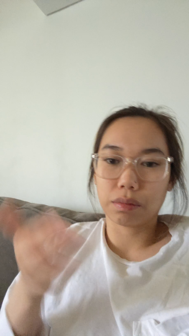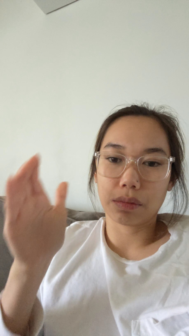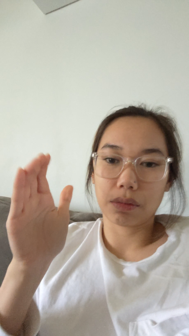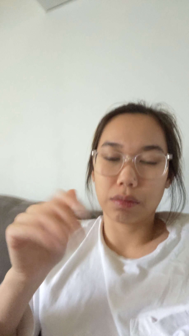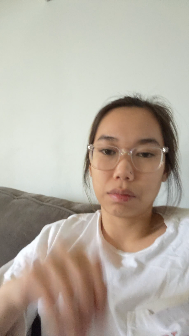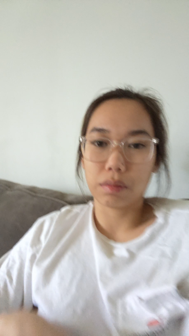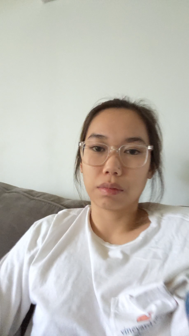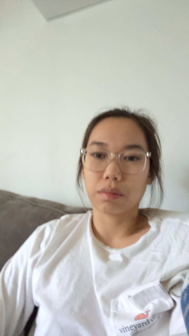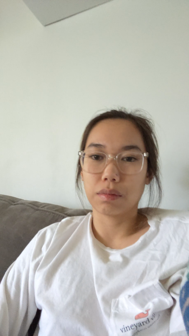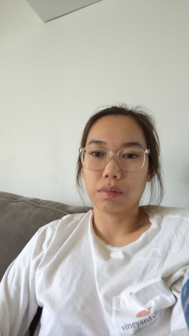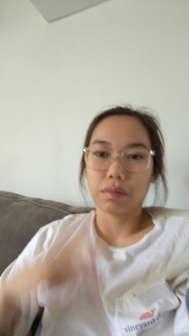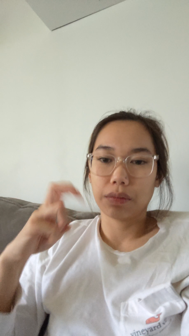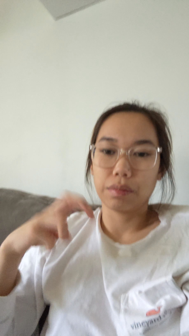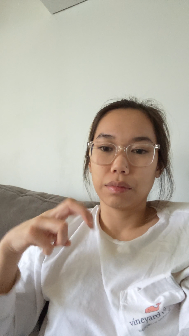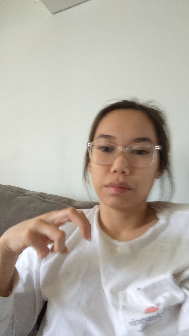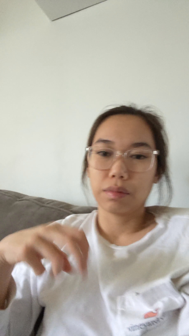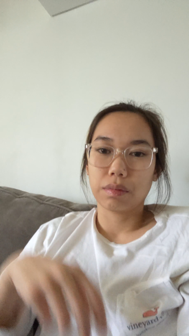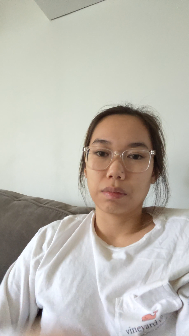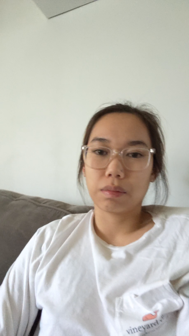potato